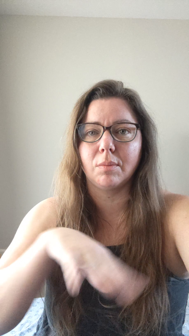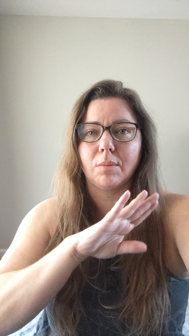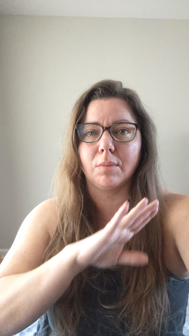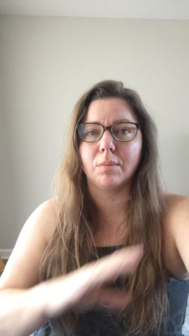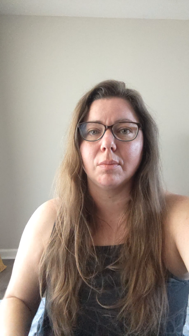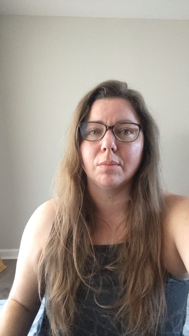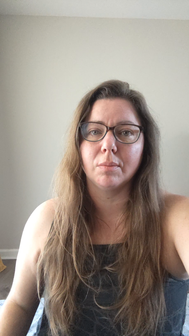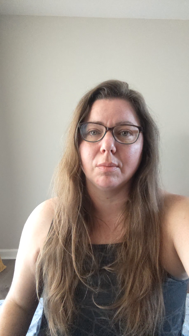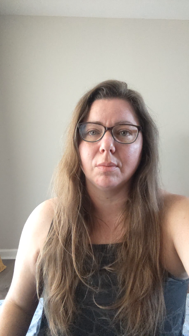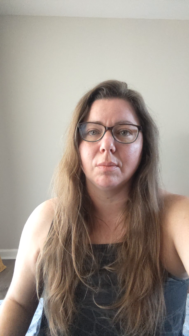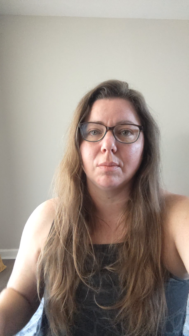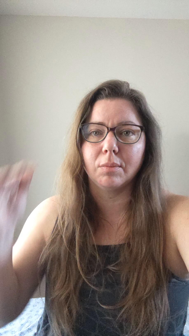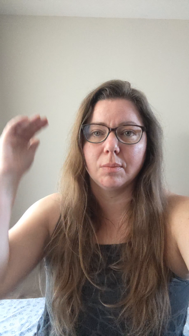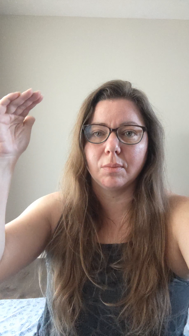big